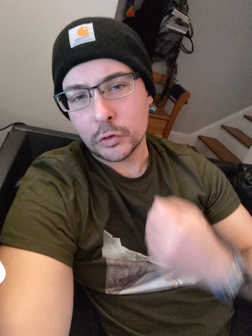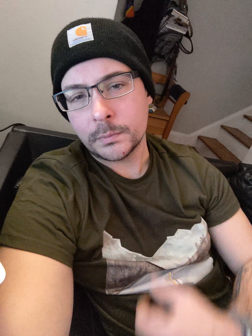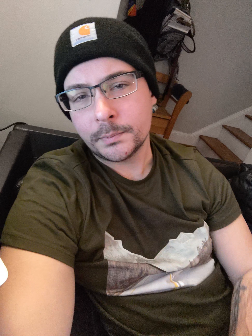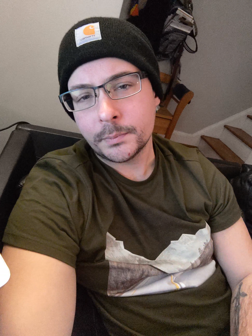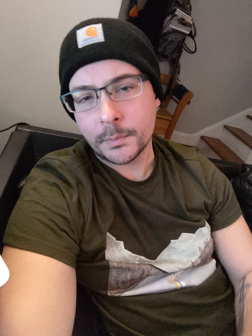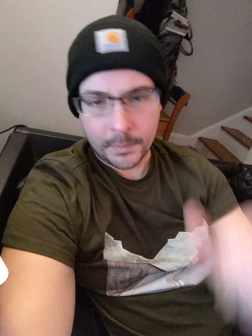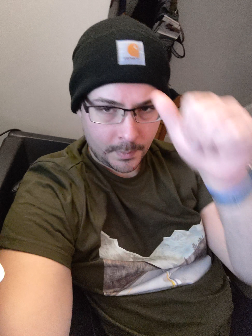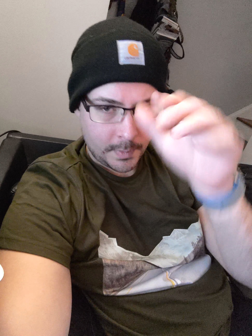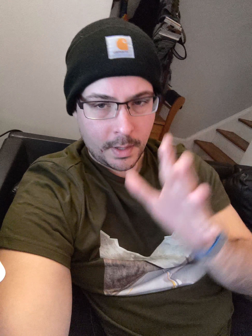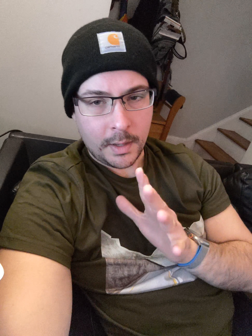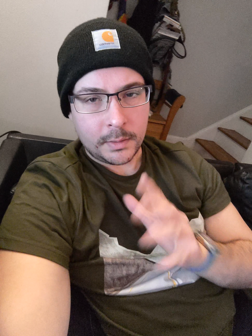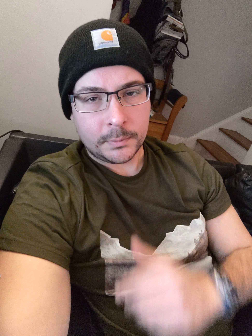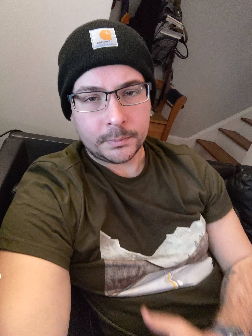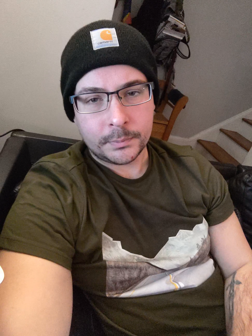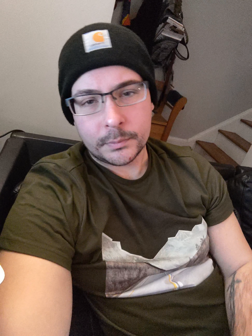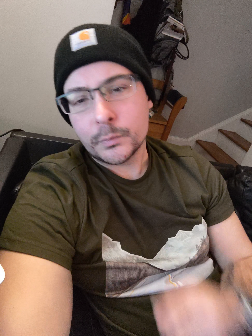man